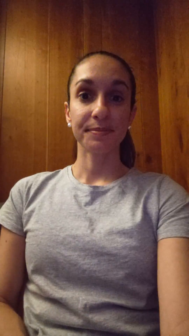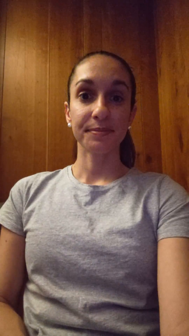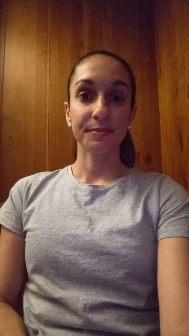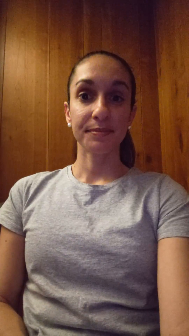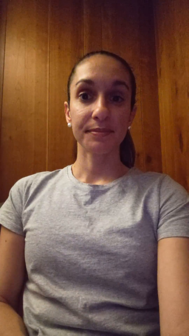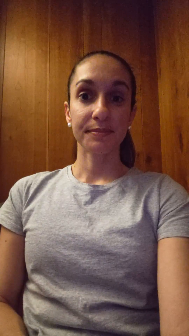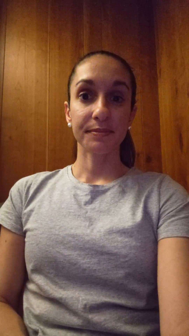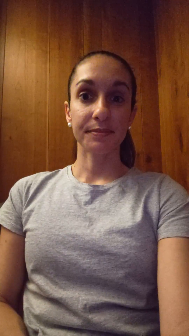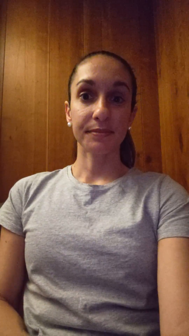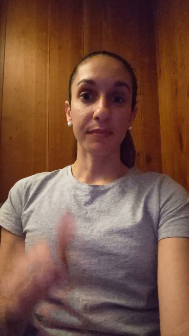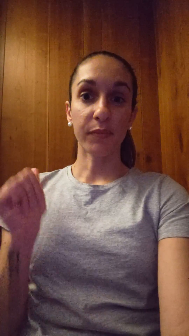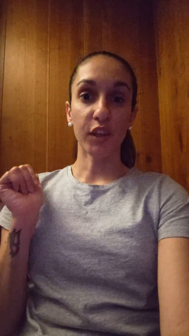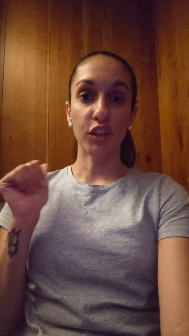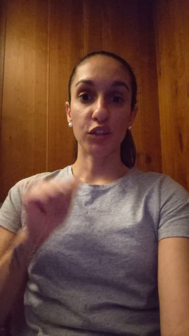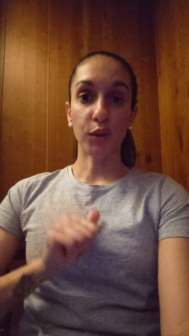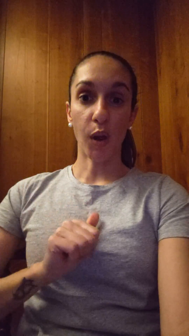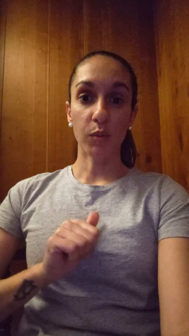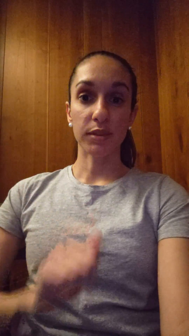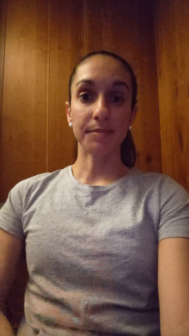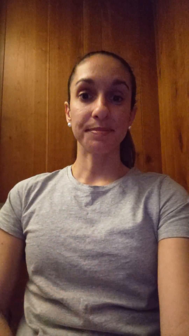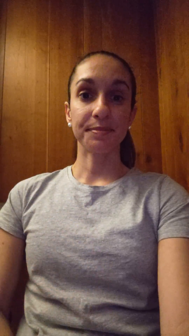coats